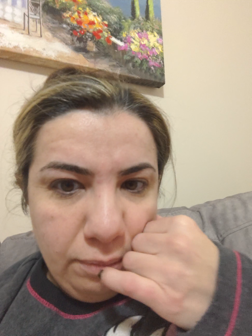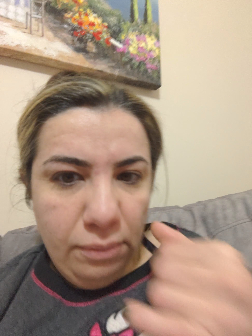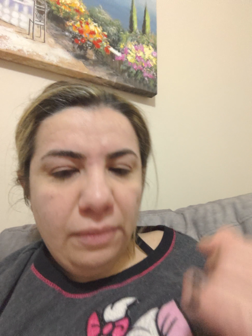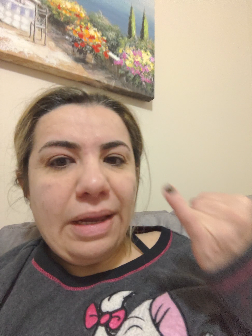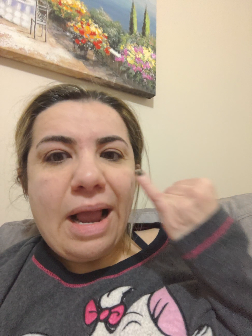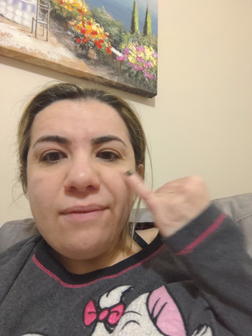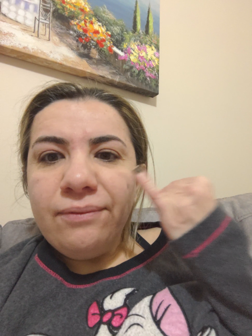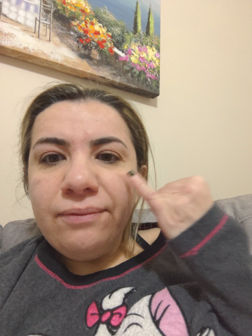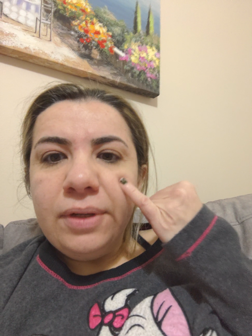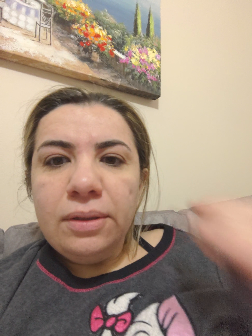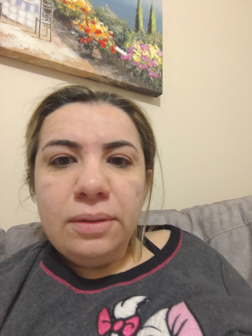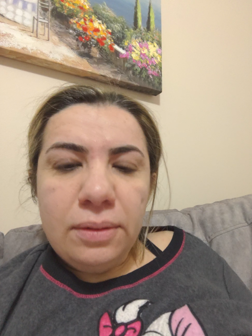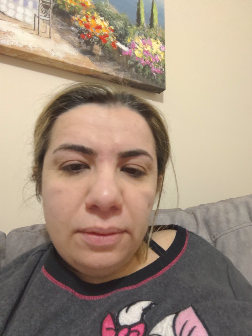if